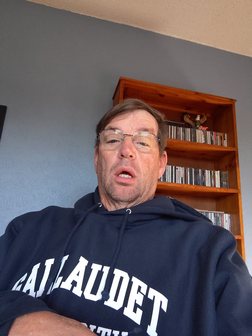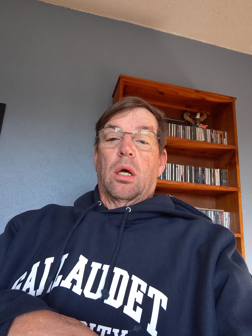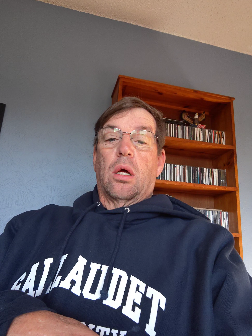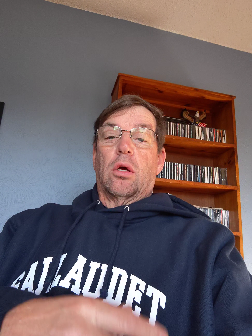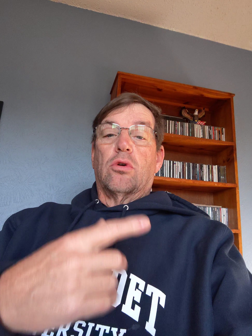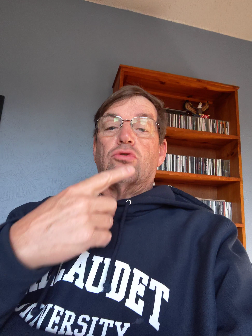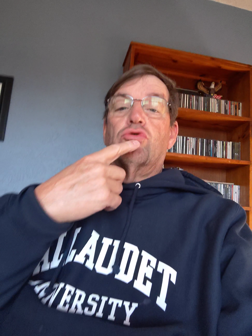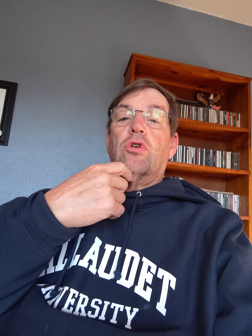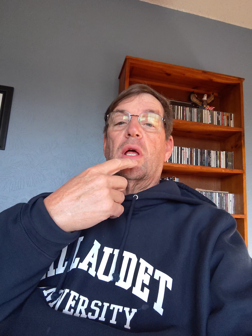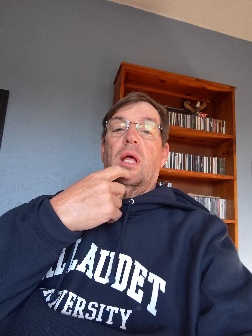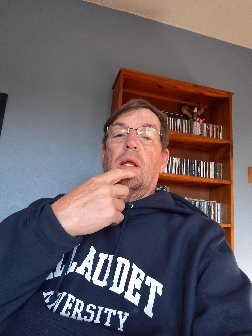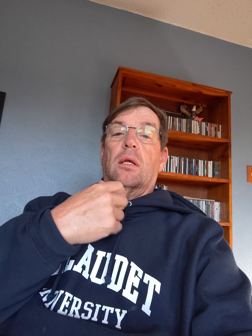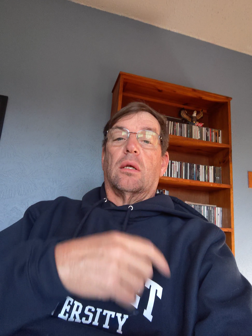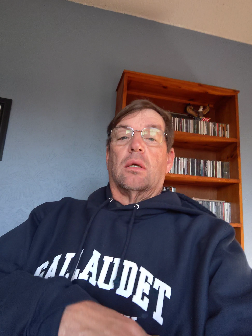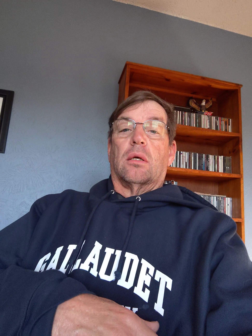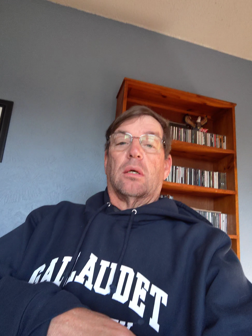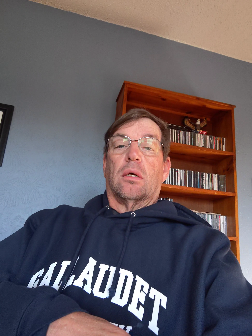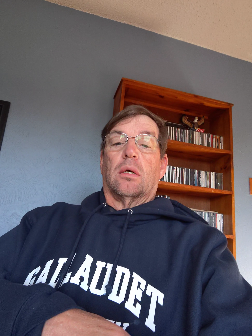red